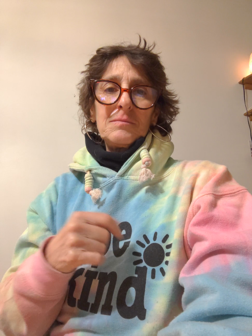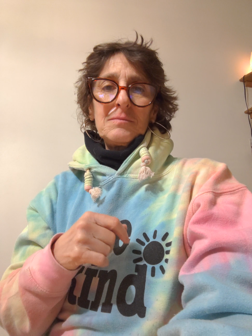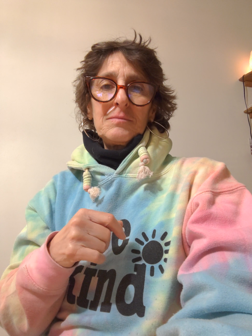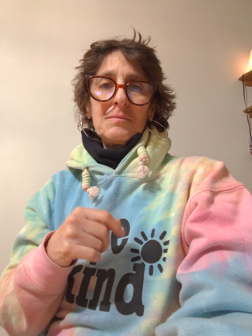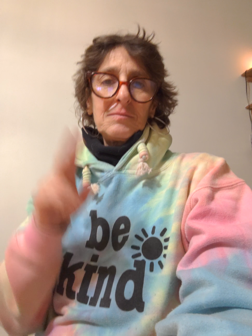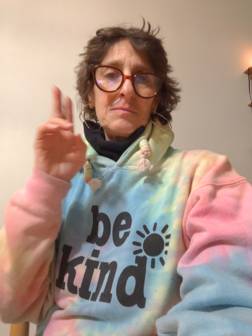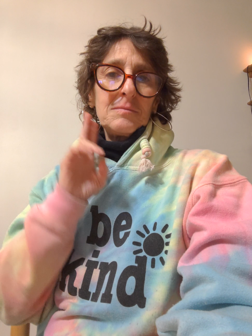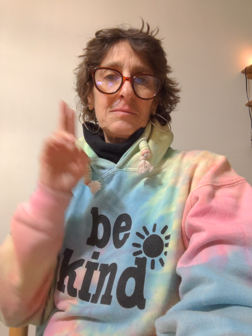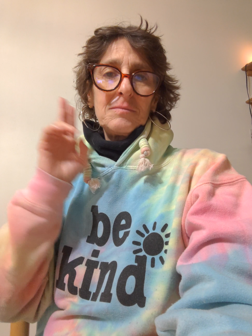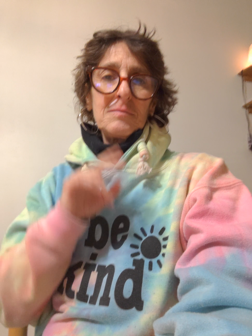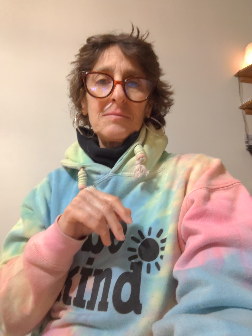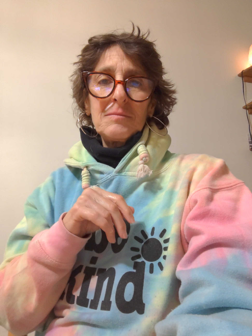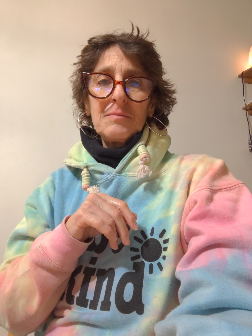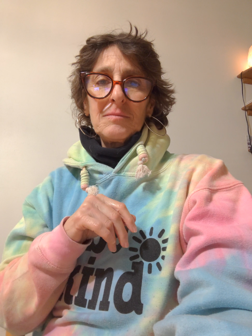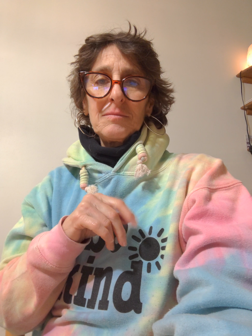uncle